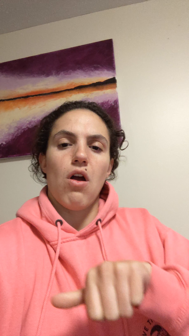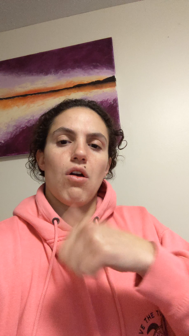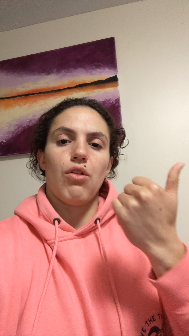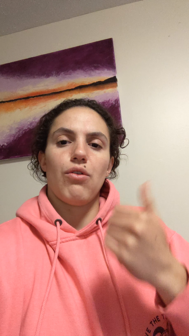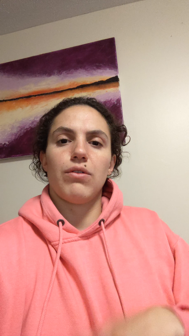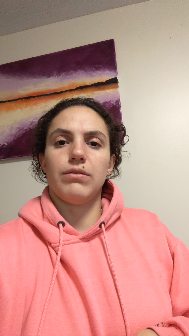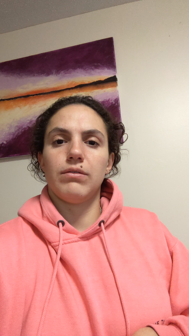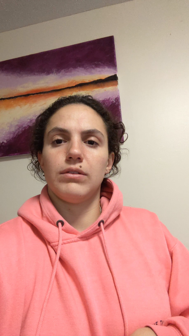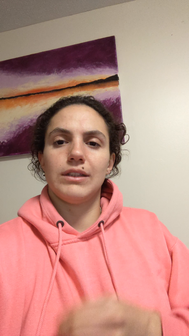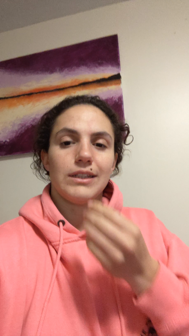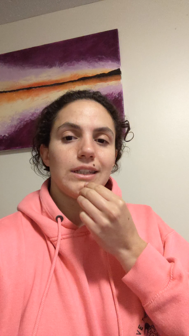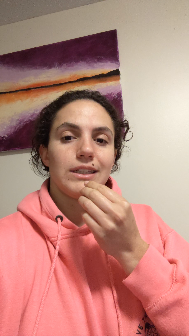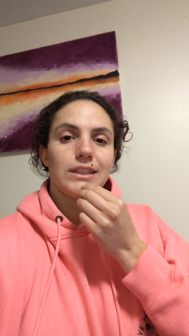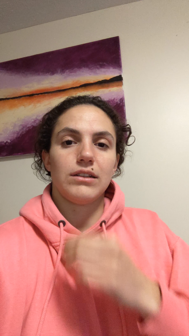eat